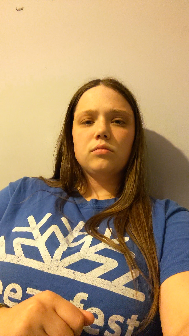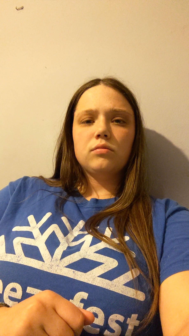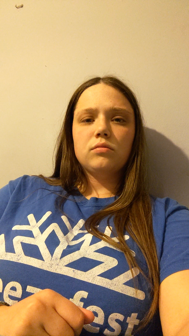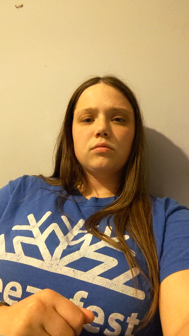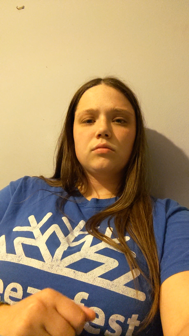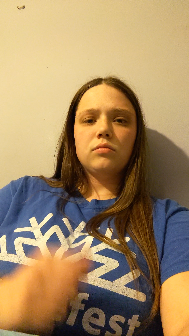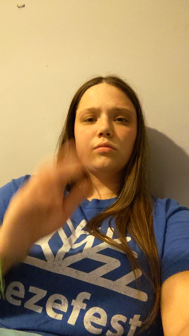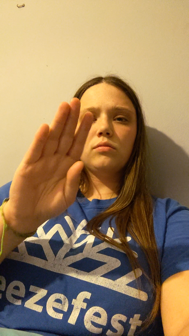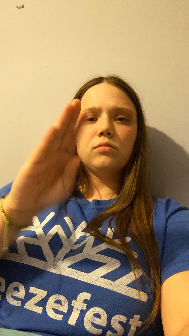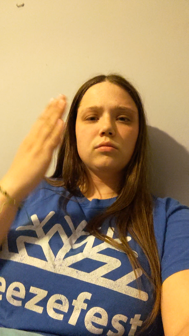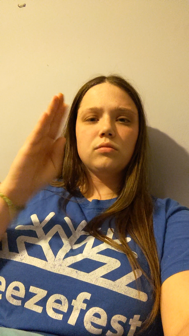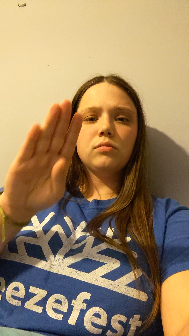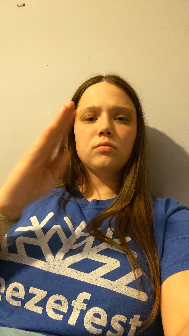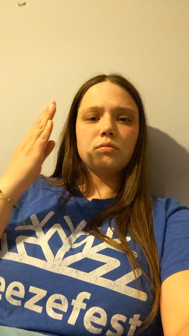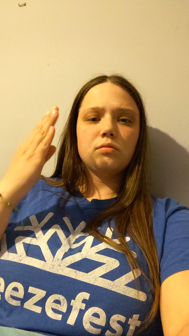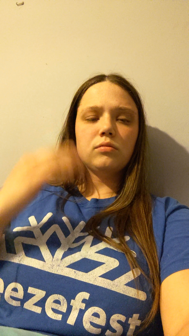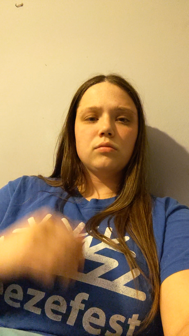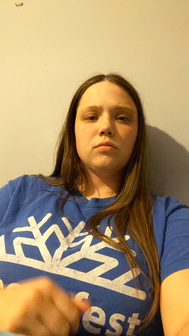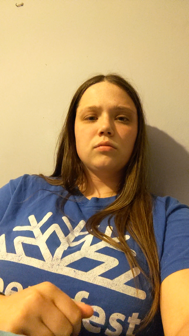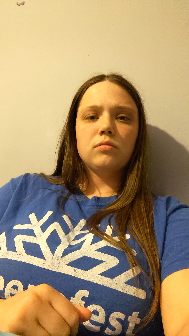door